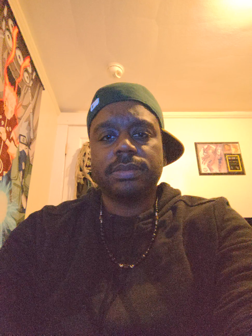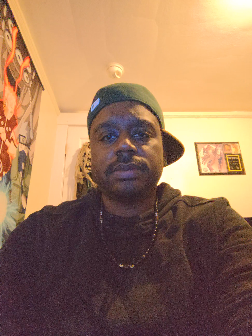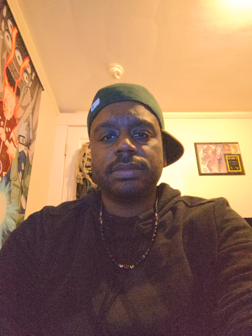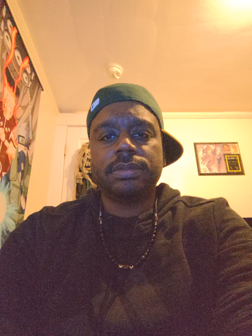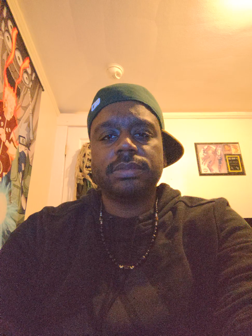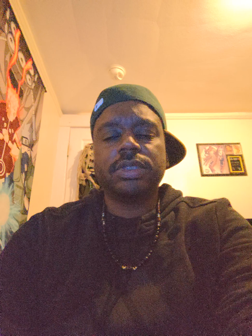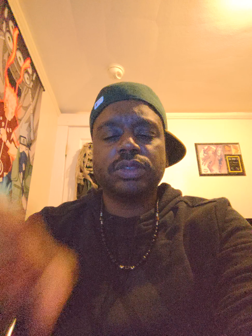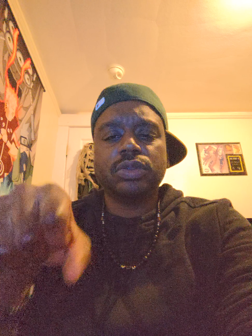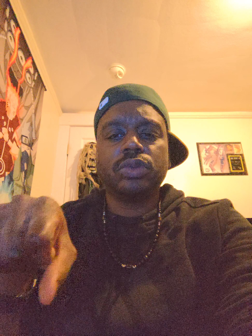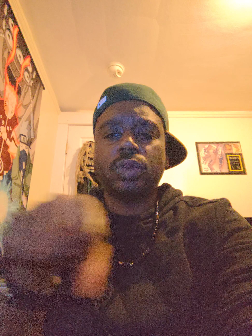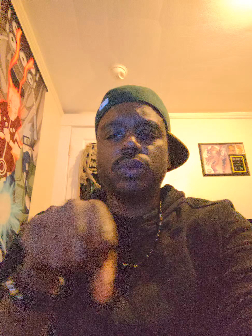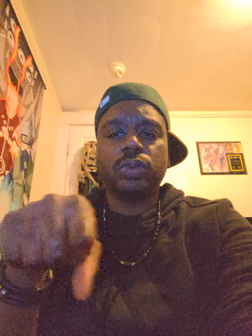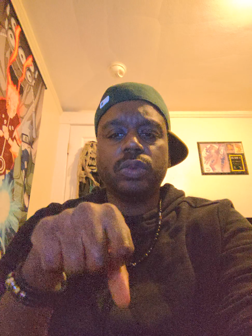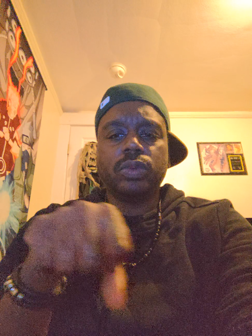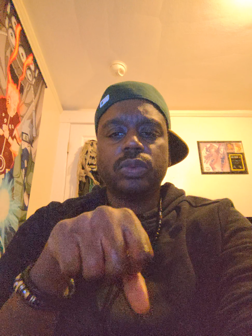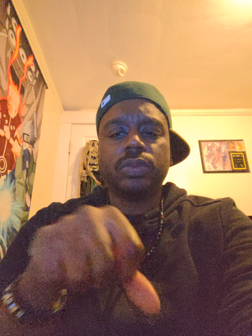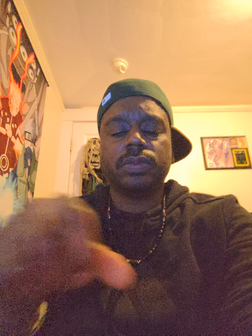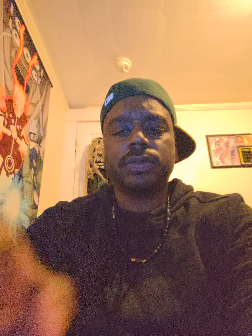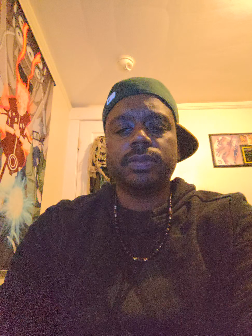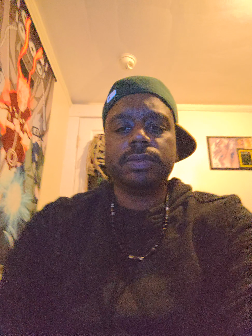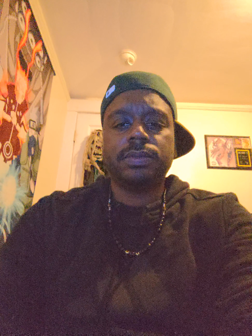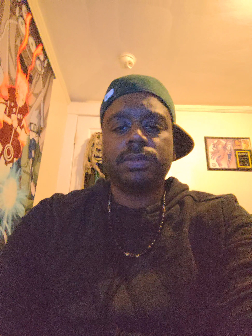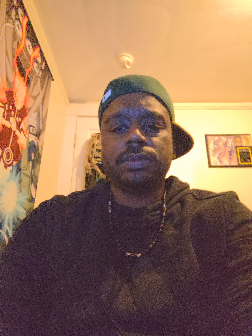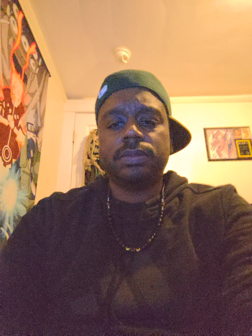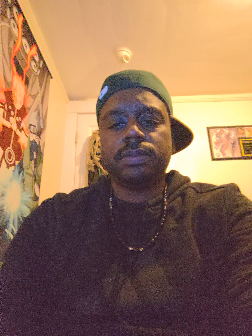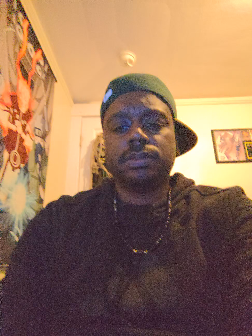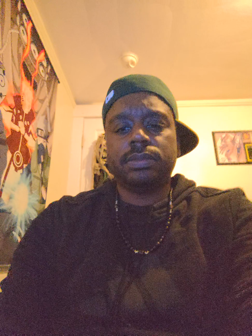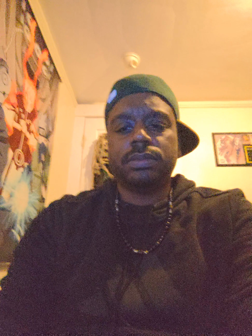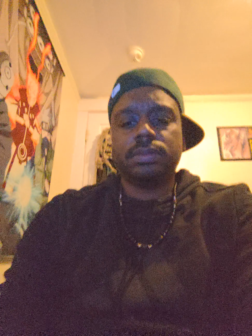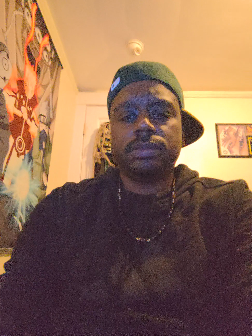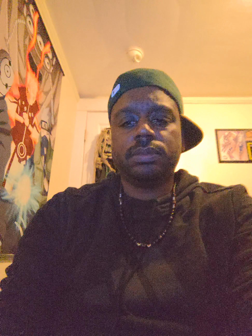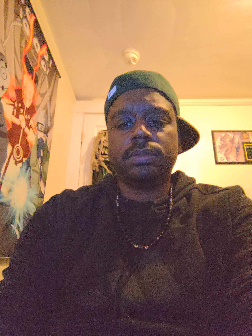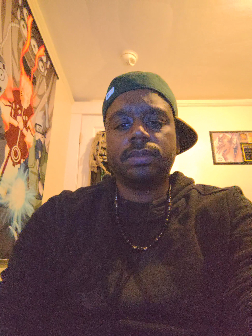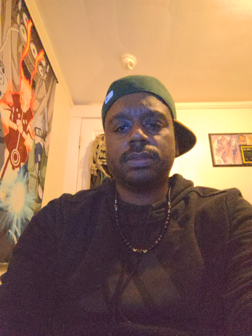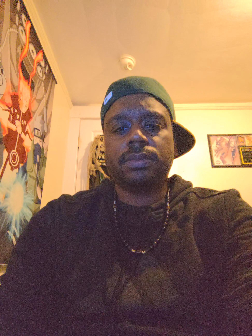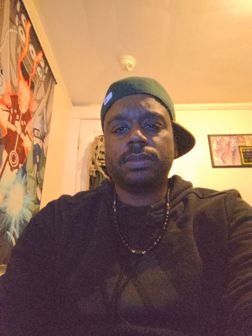shoe